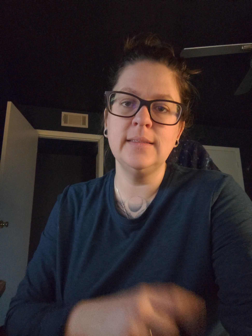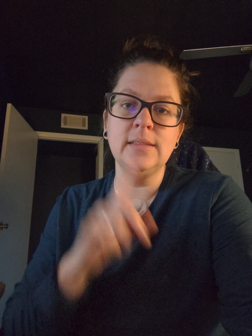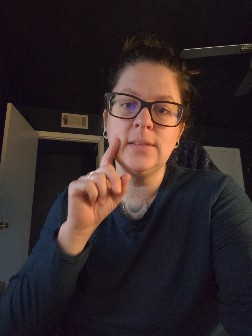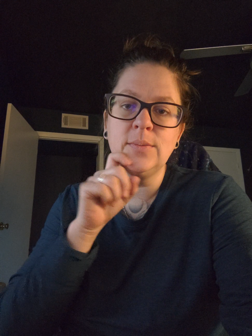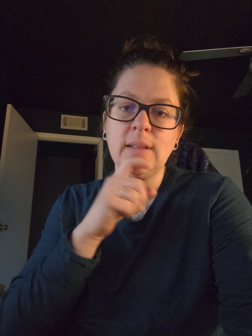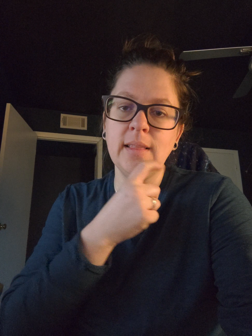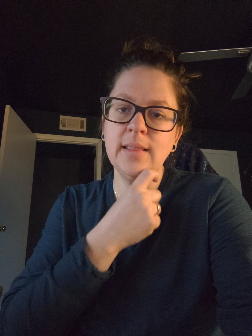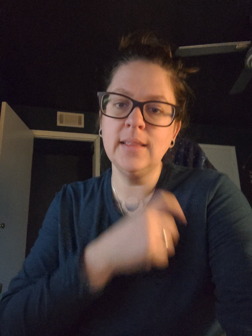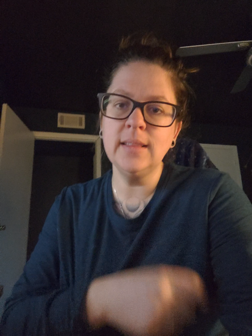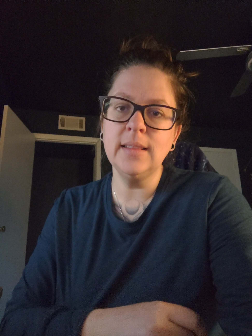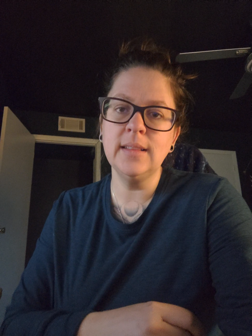cereal